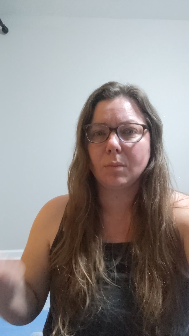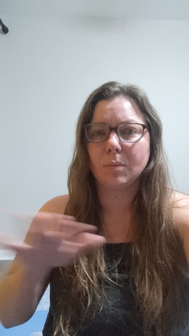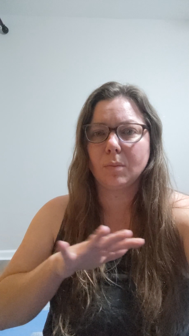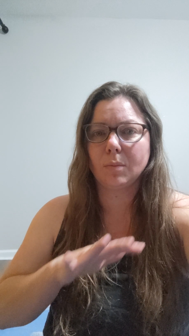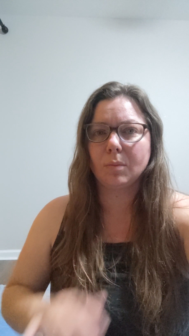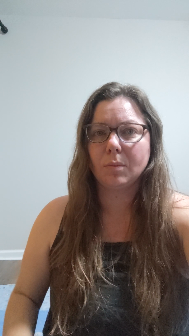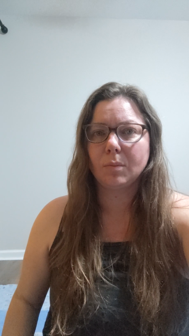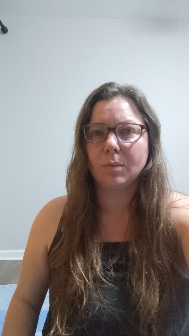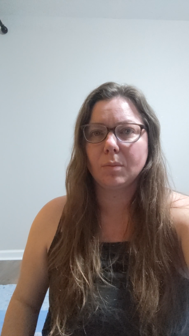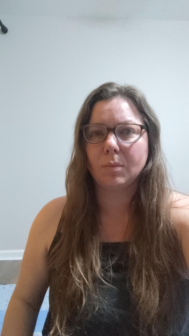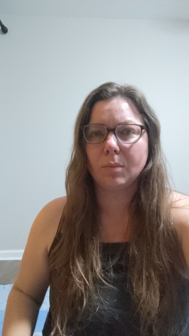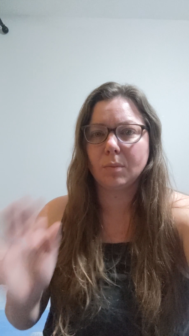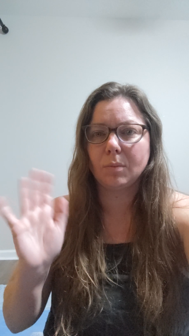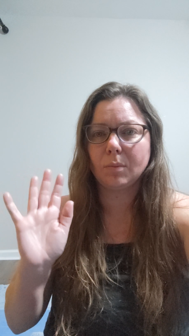hi